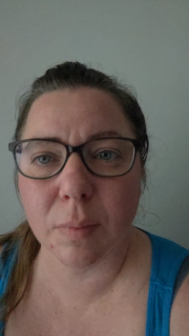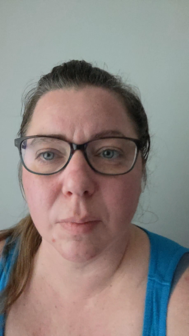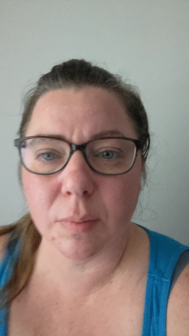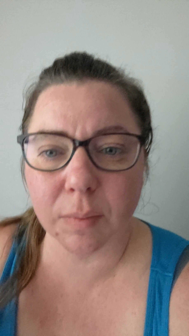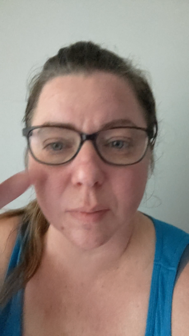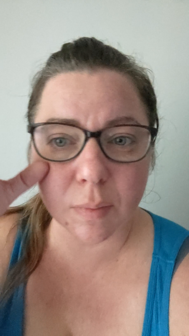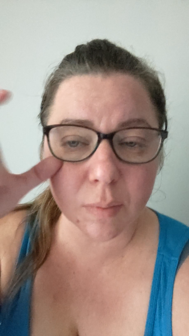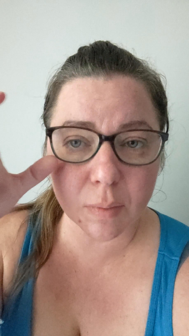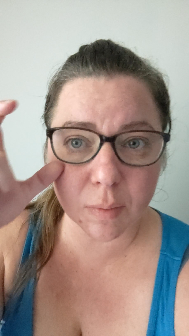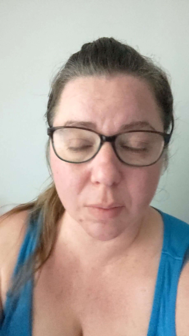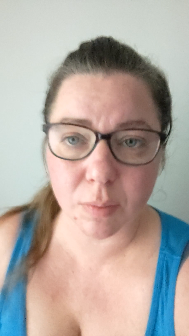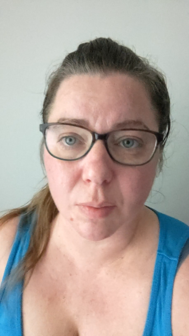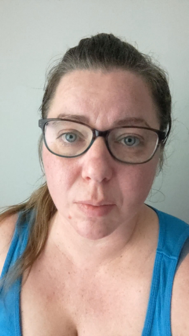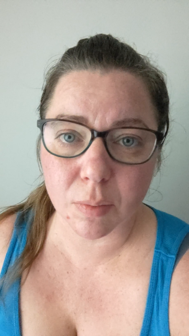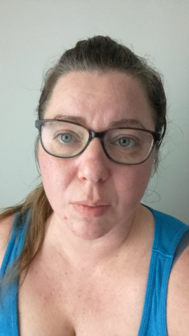glasses